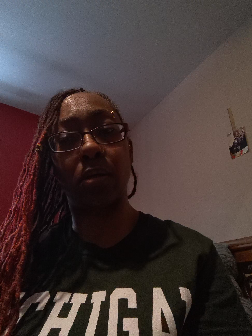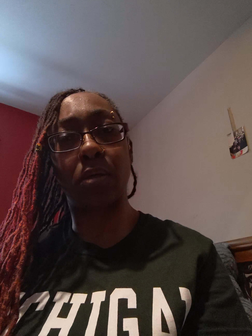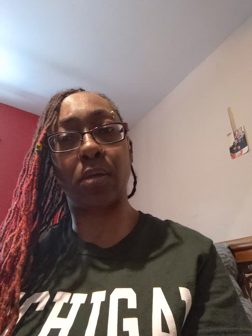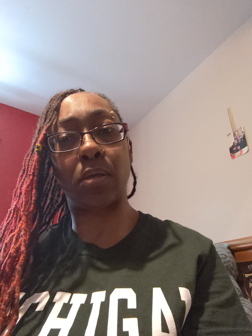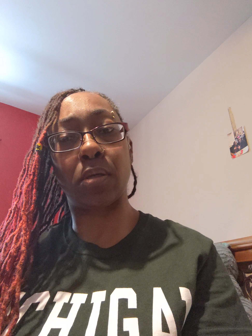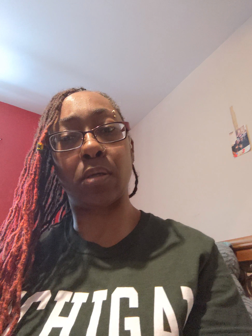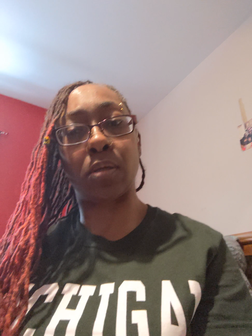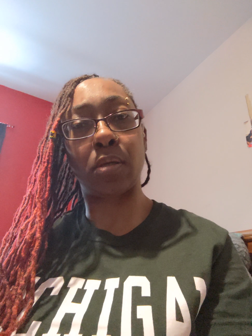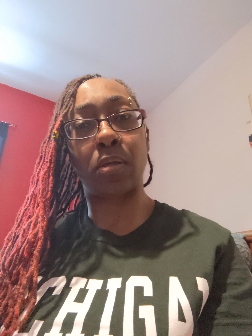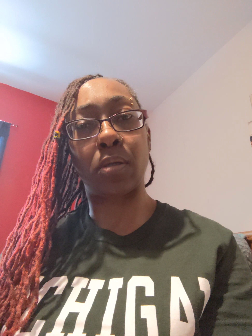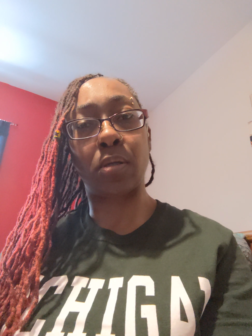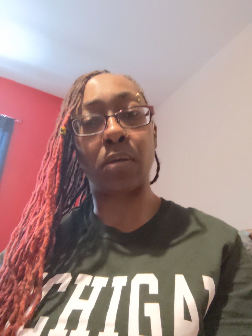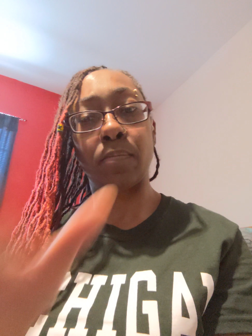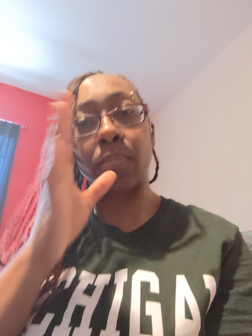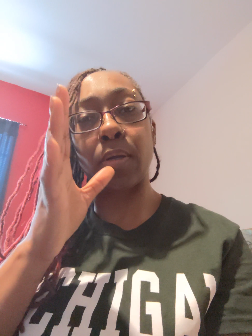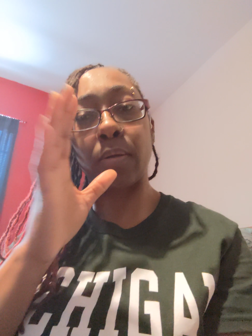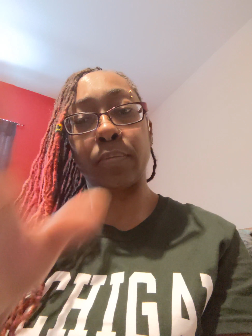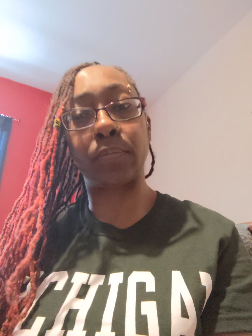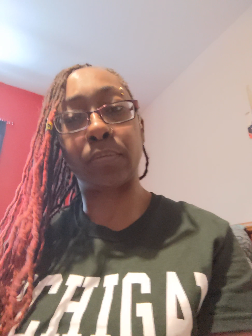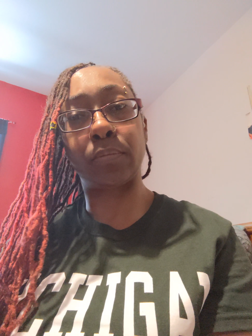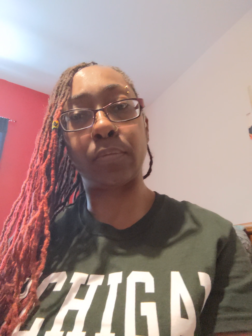mom